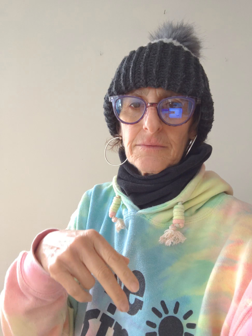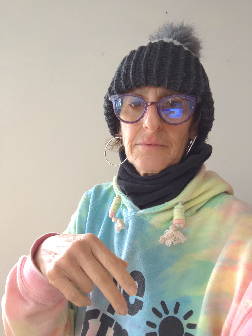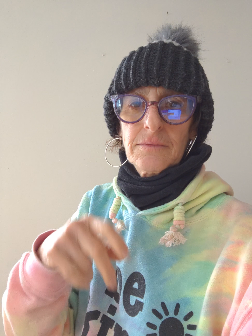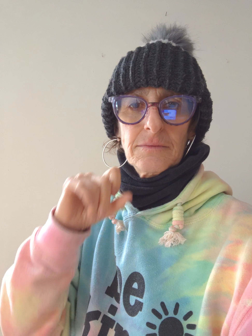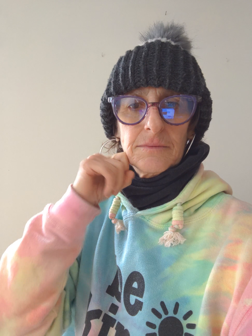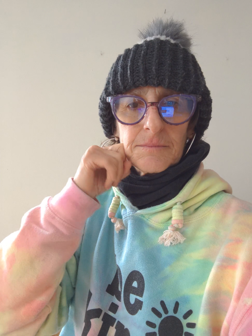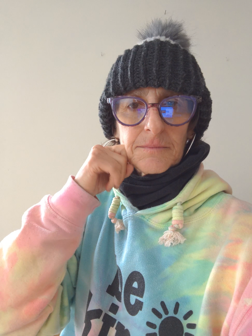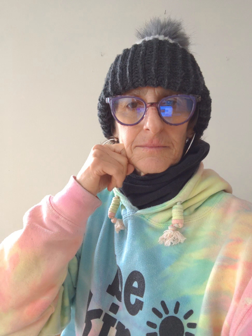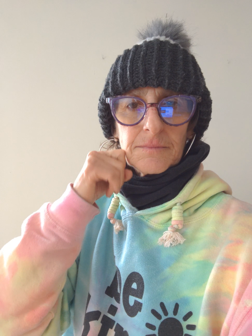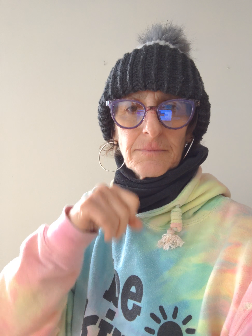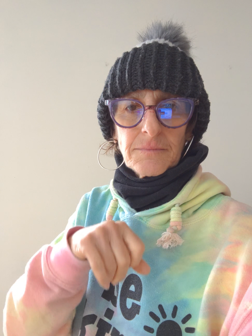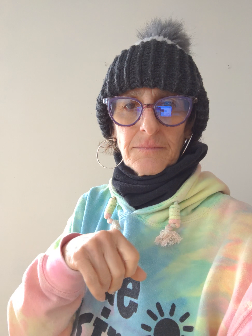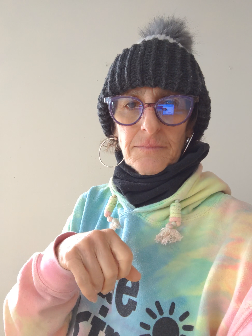apple